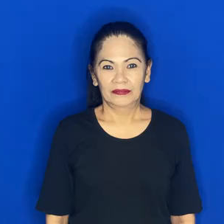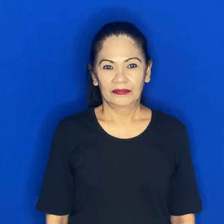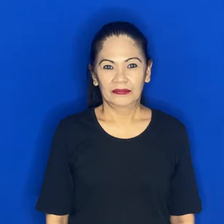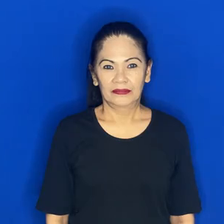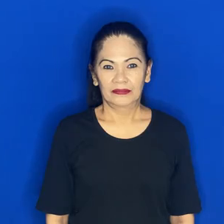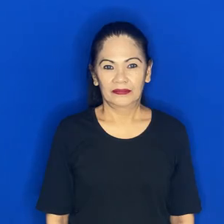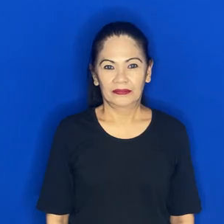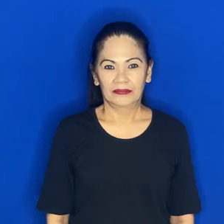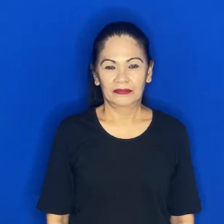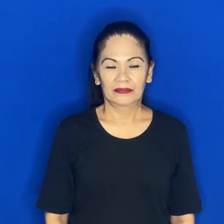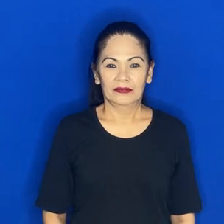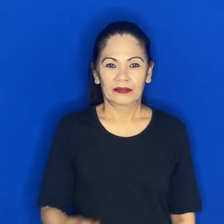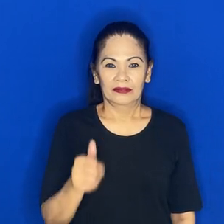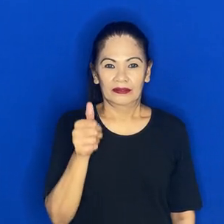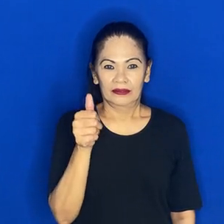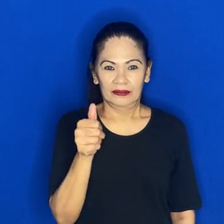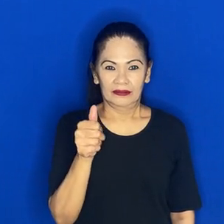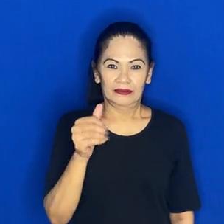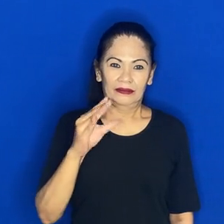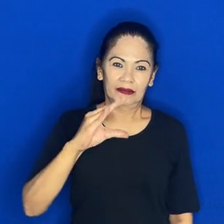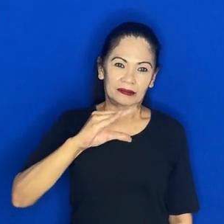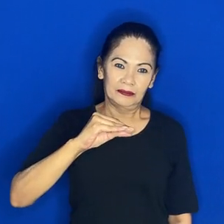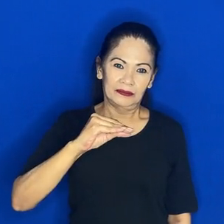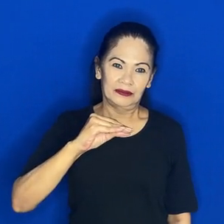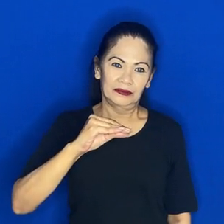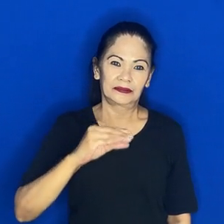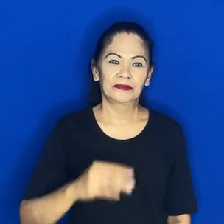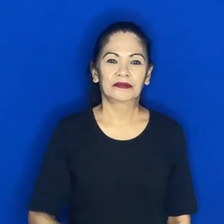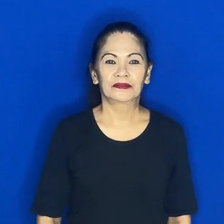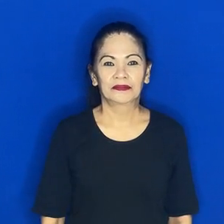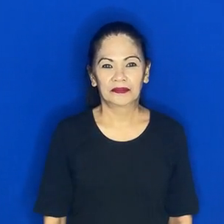good evening